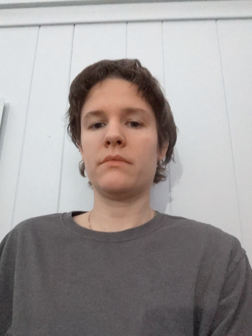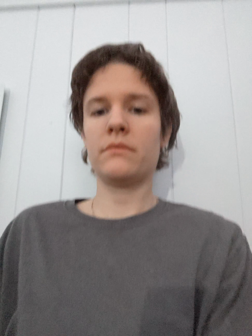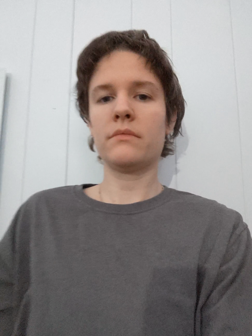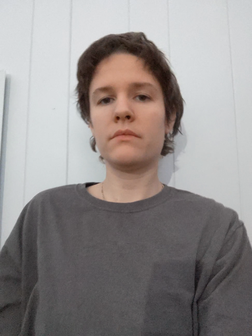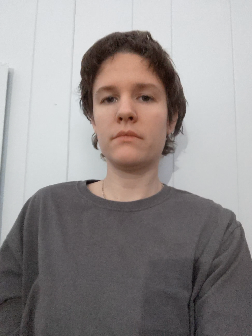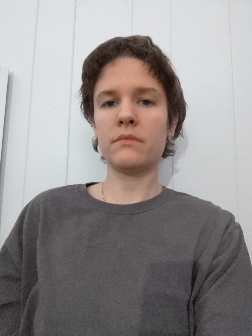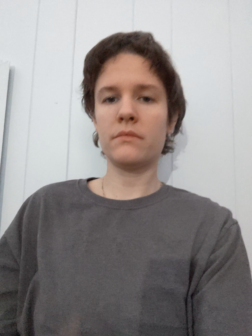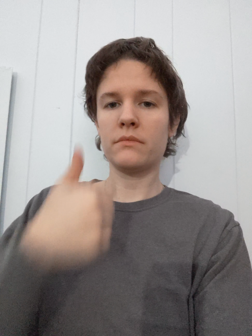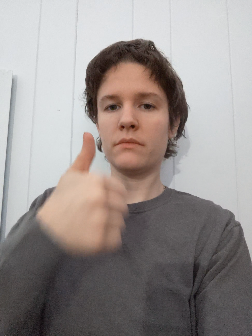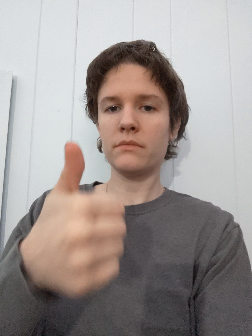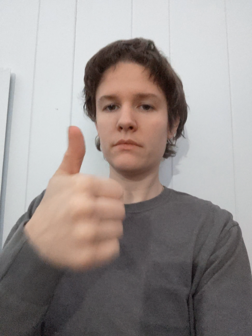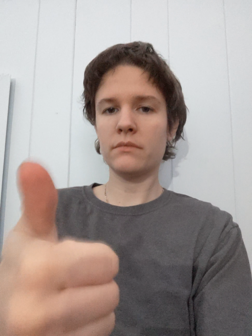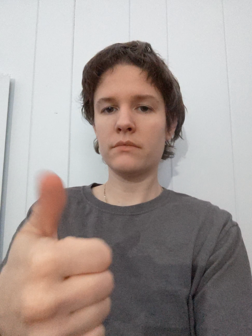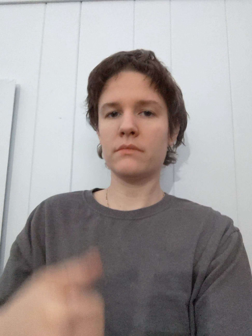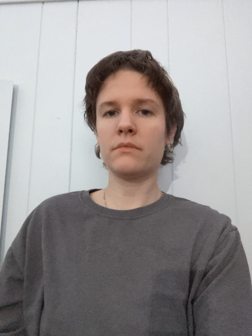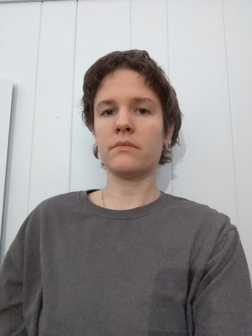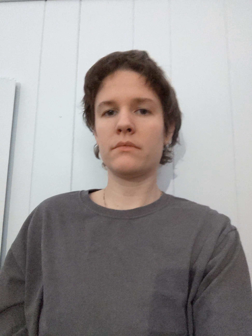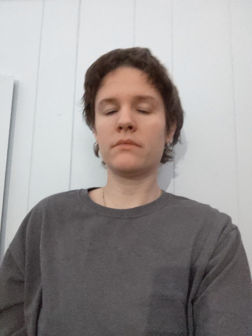yourself